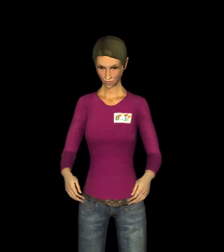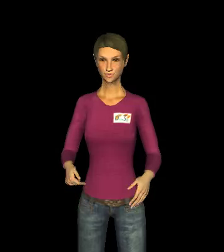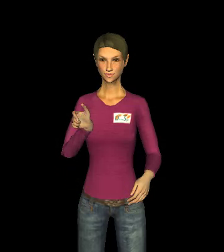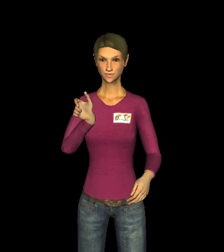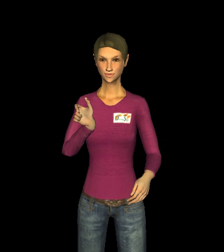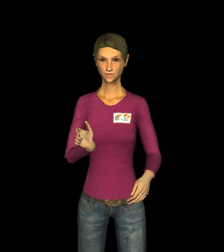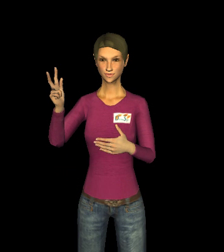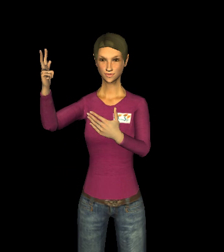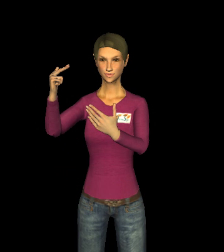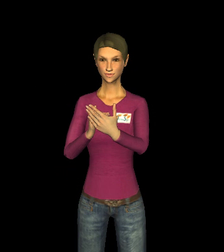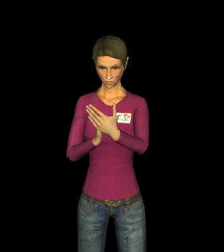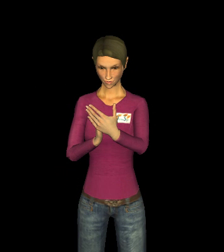فنان